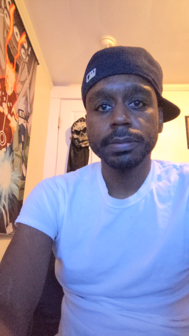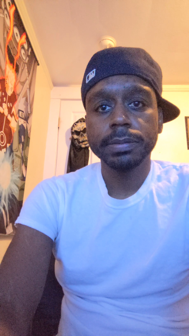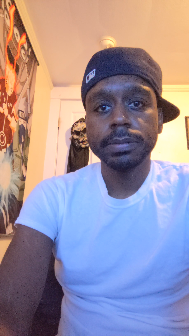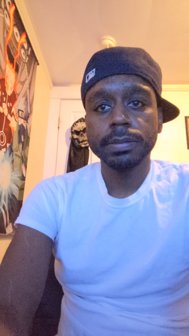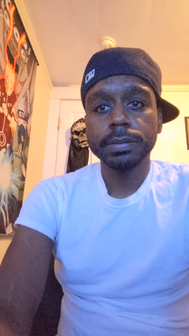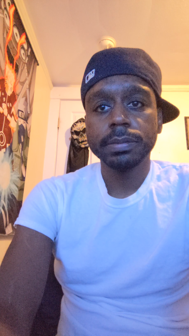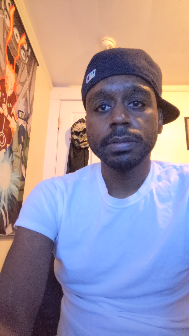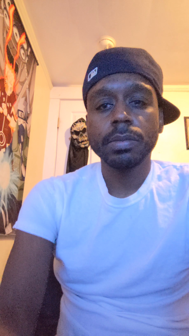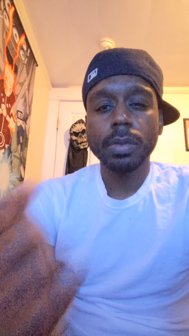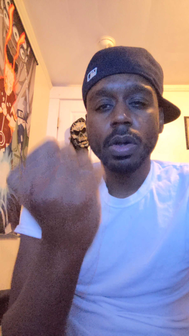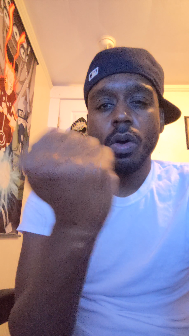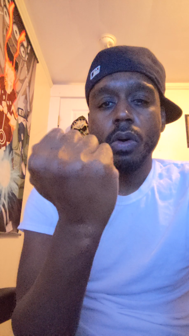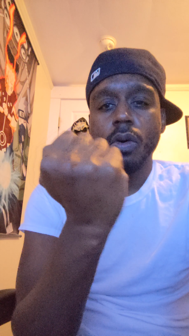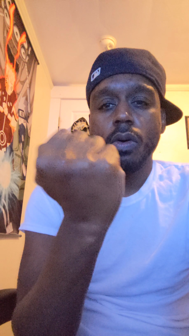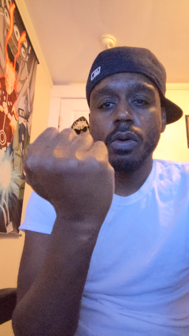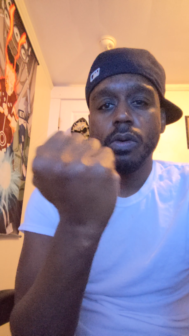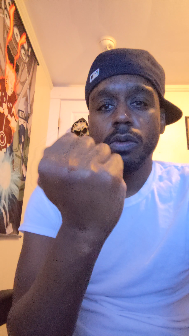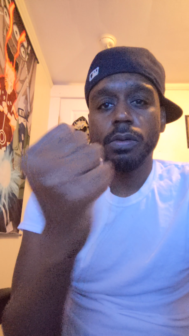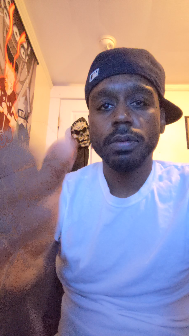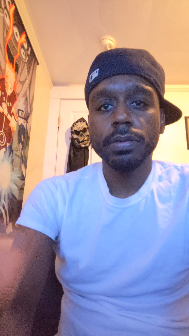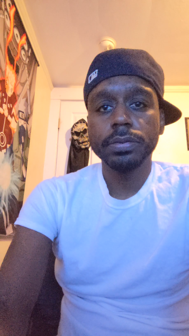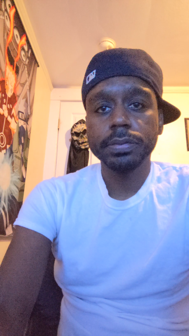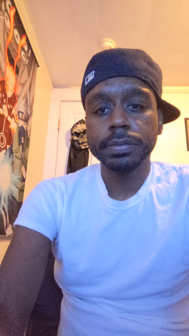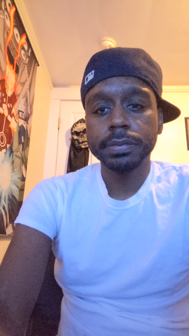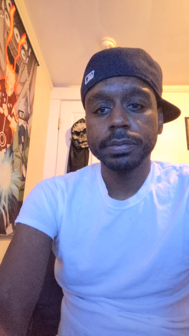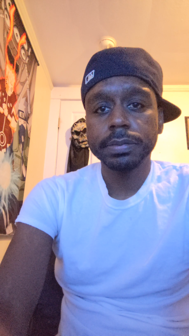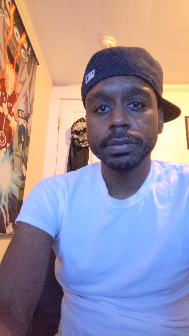hold